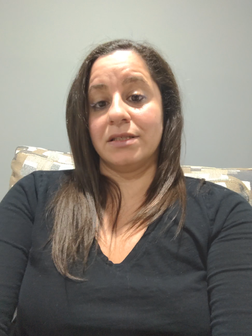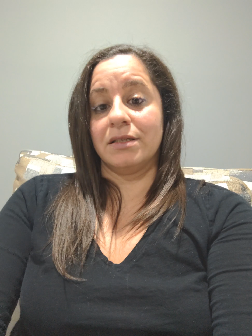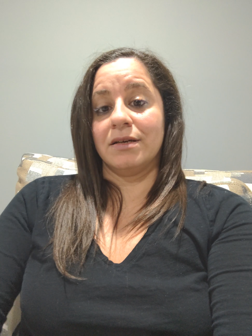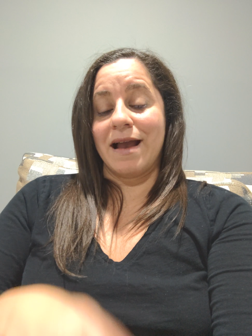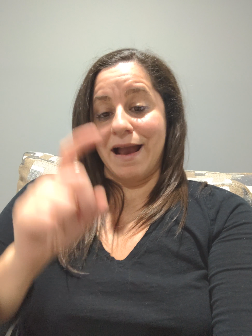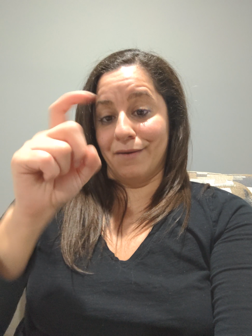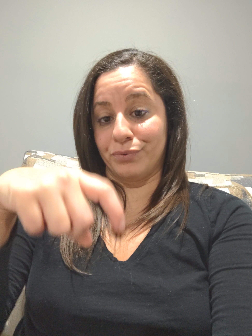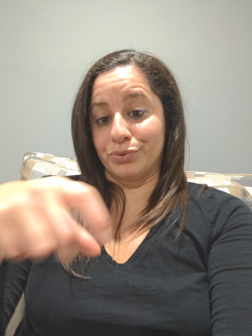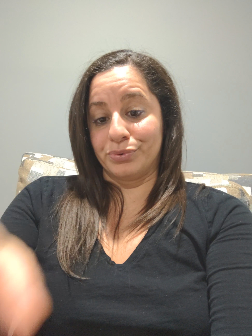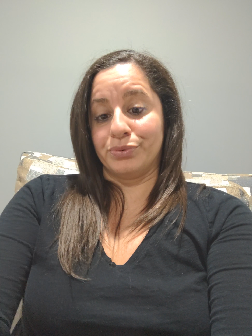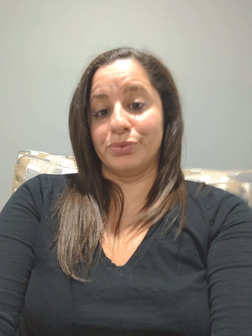have to